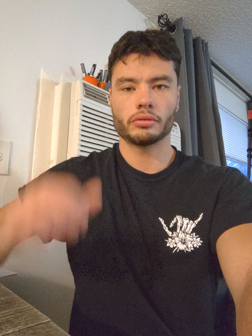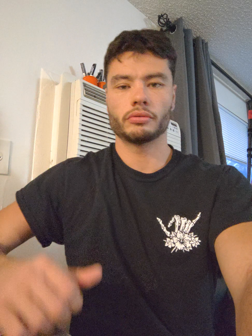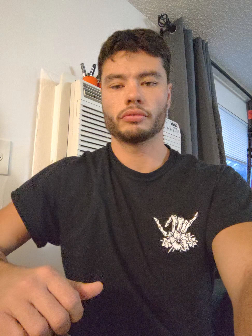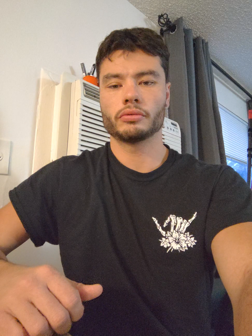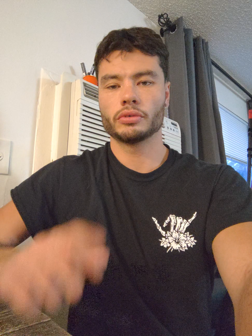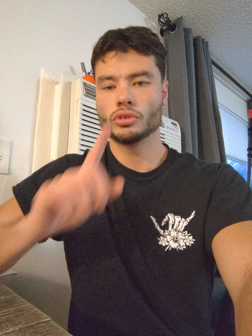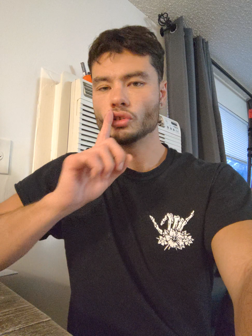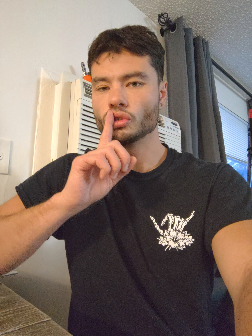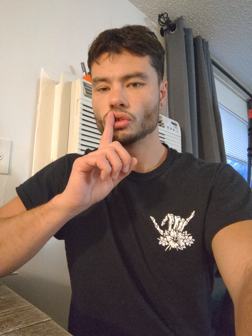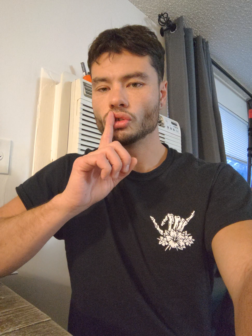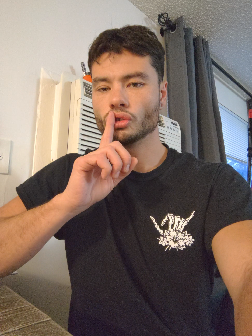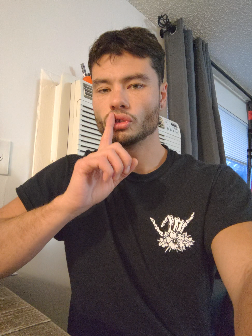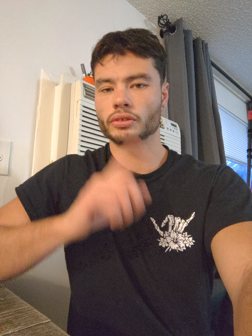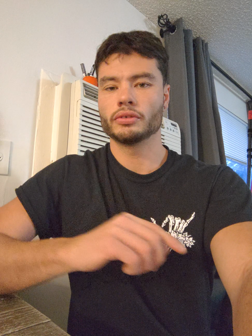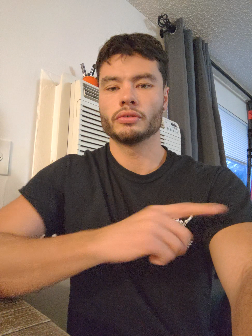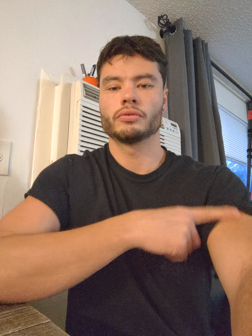shhh